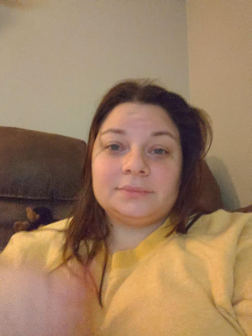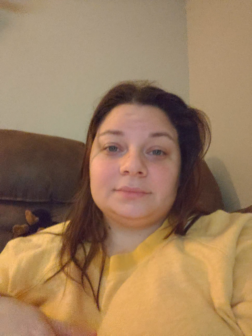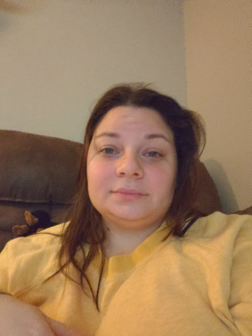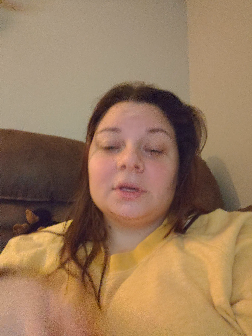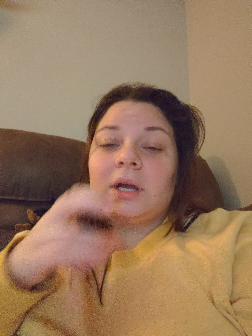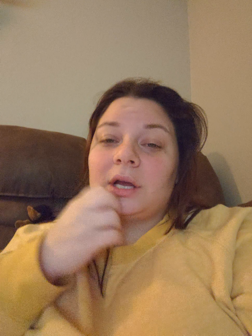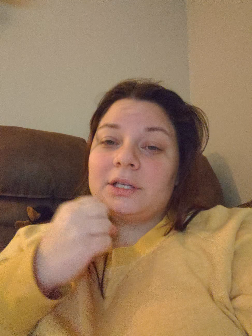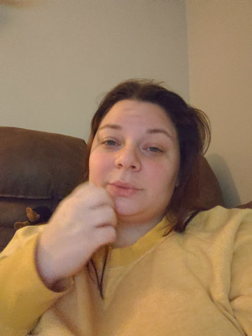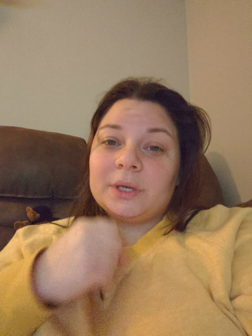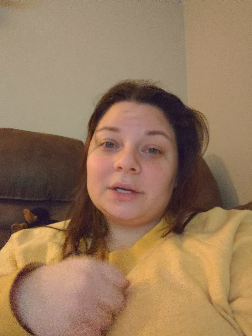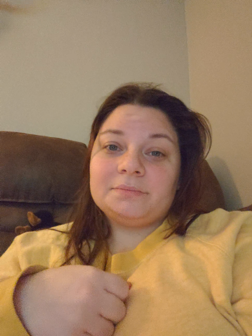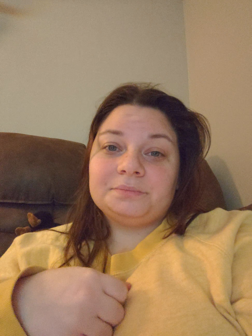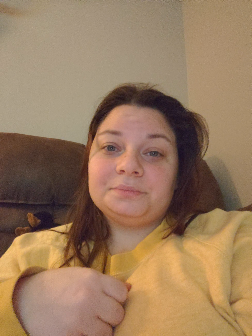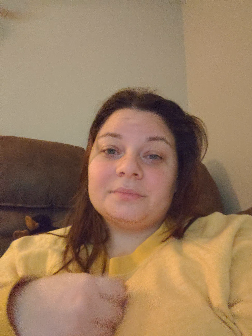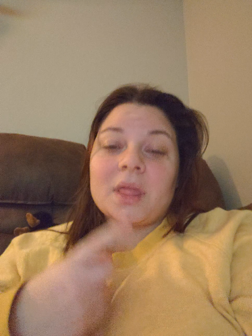underwear